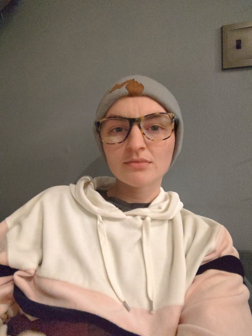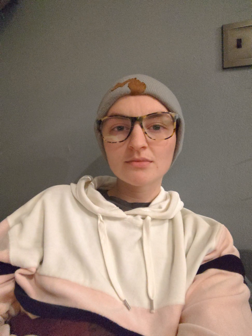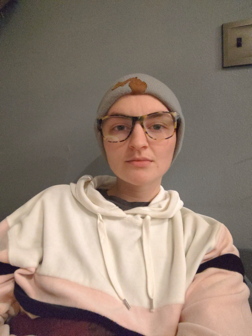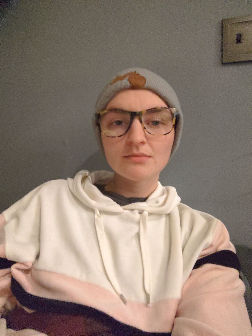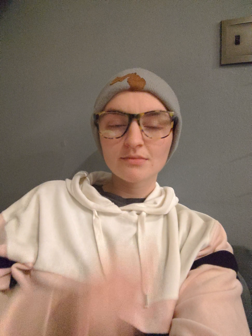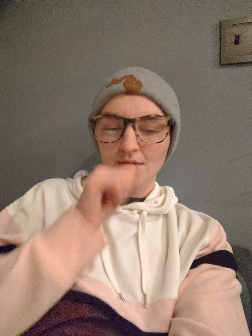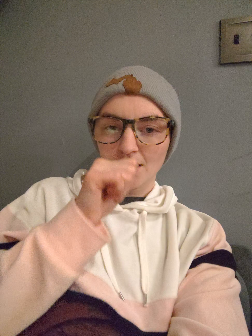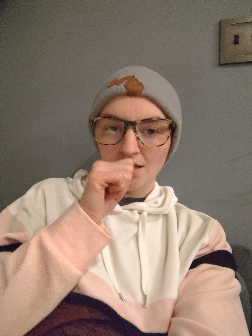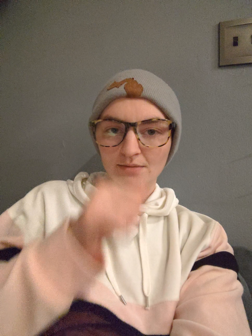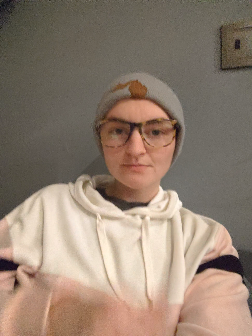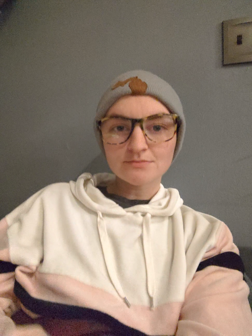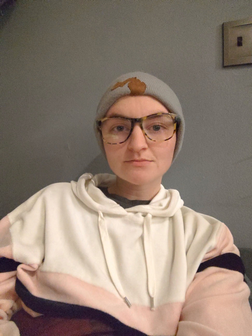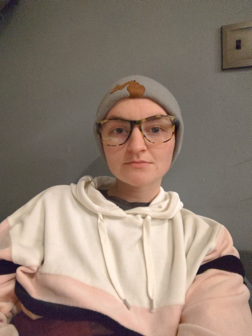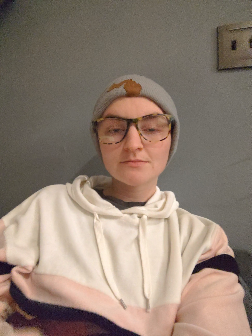nuts